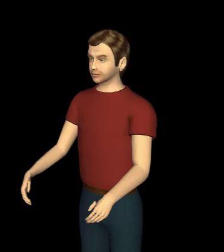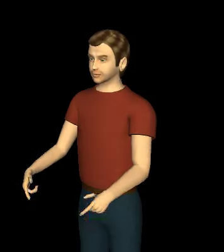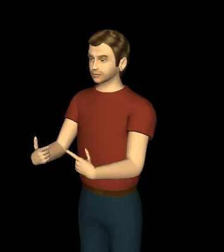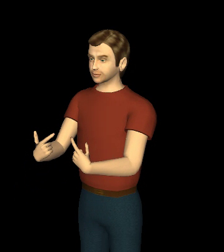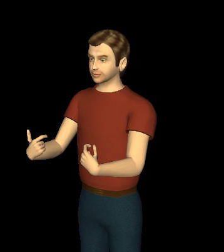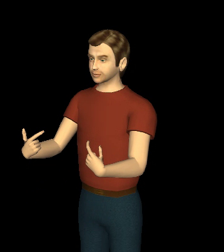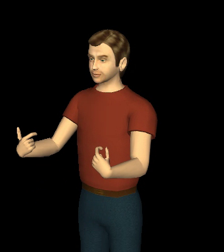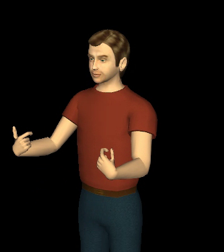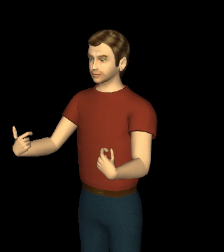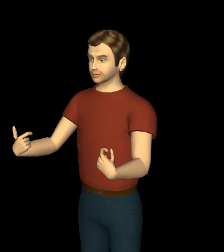مواد